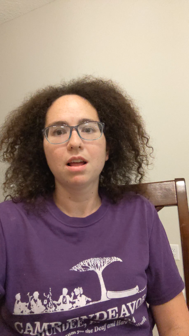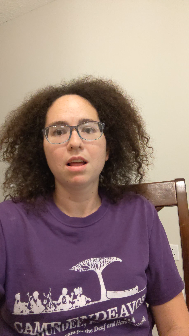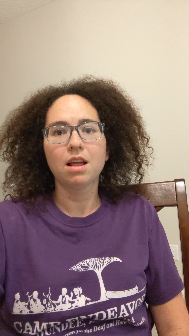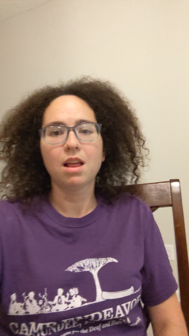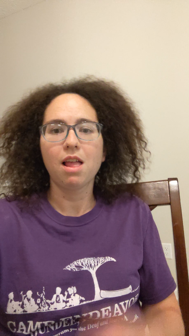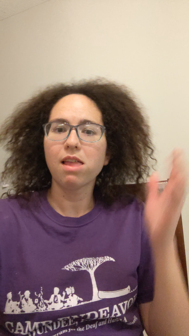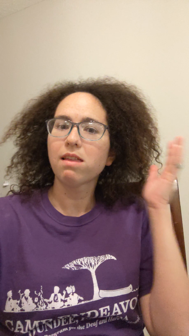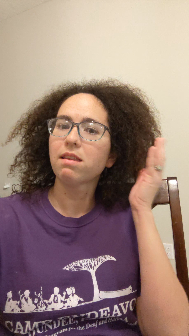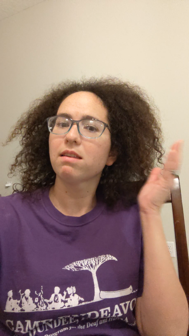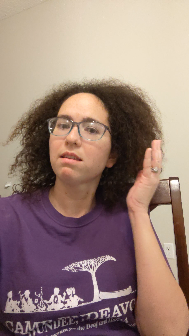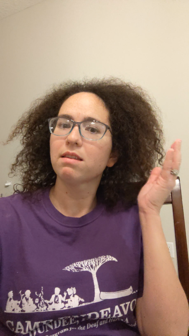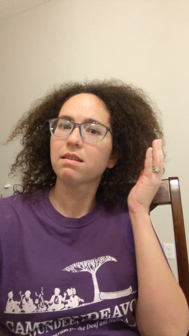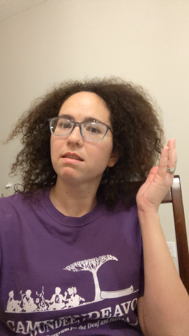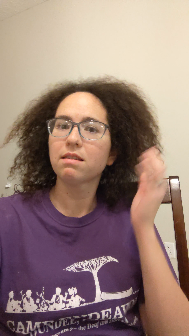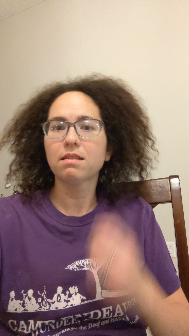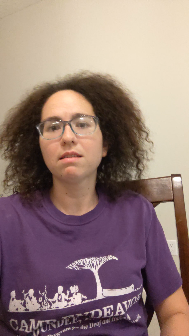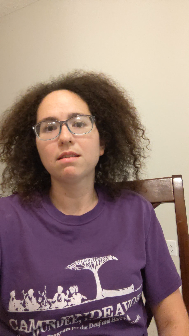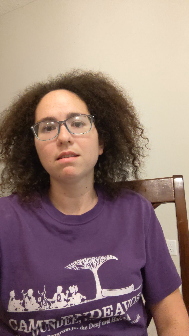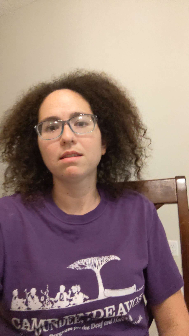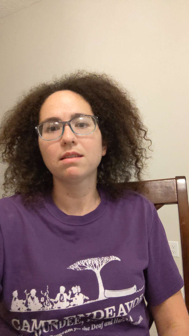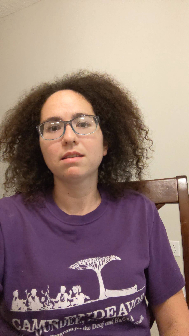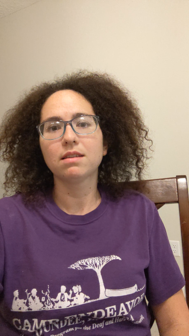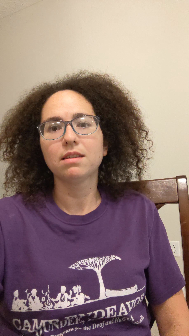pillow